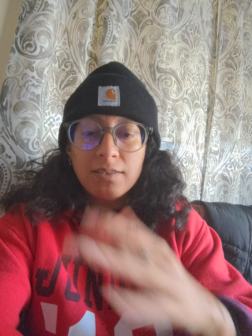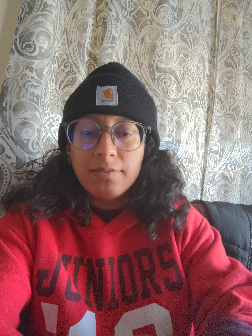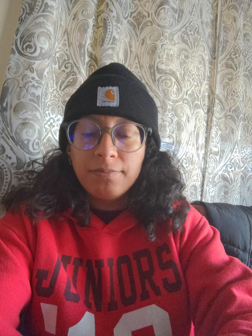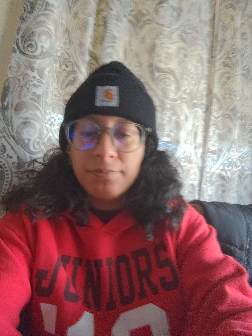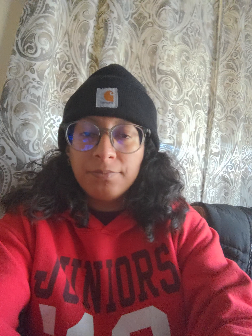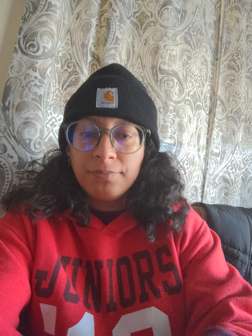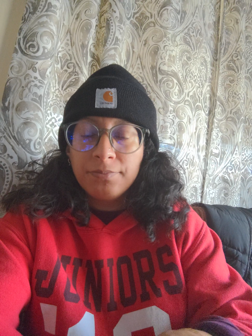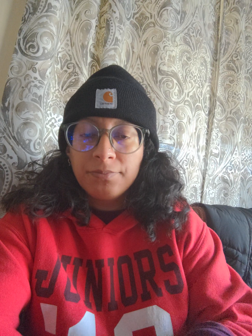taste